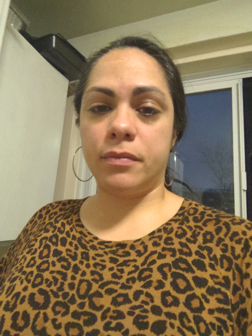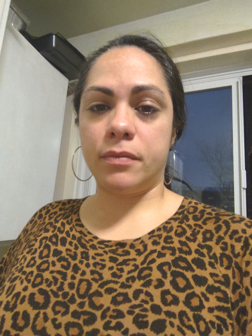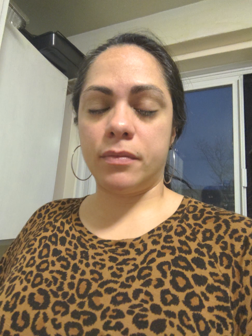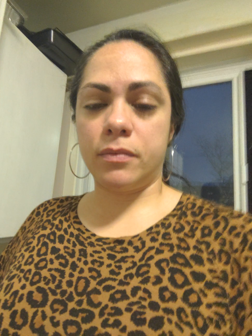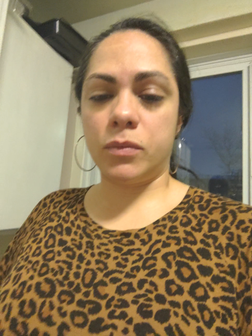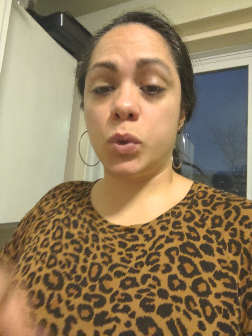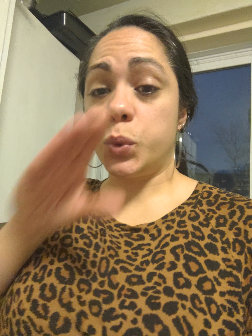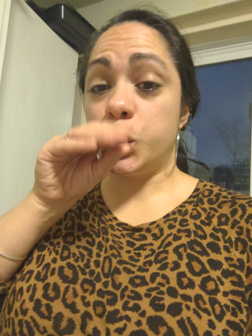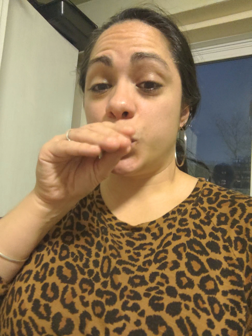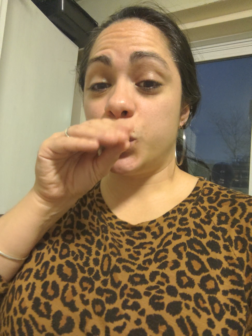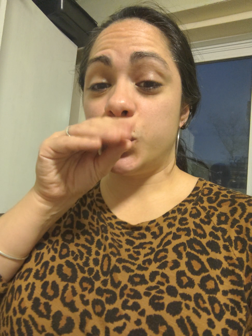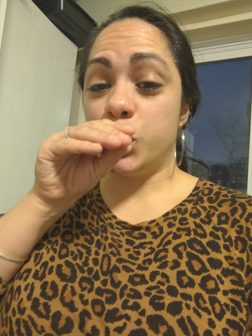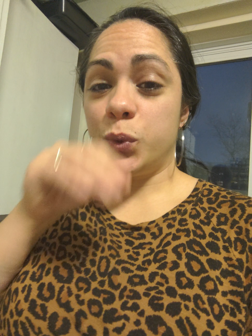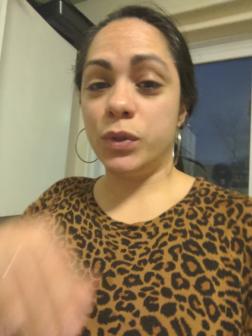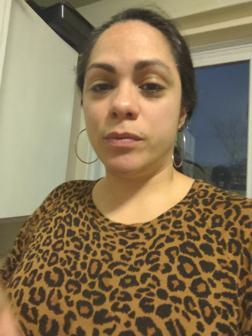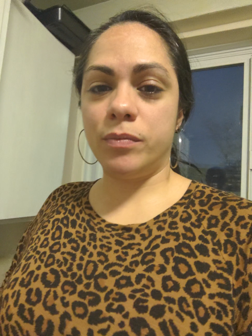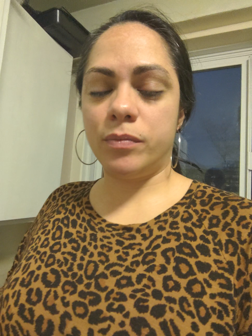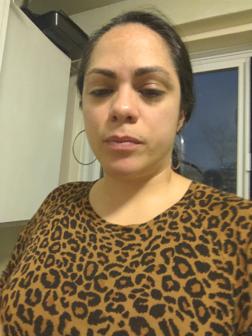goose